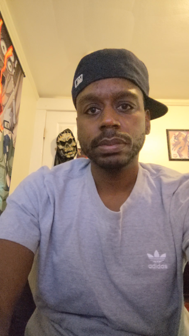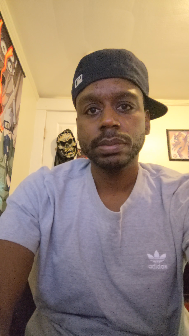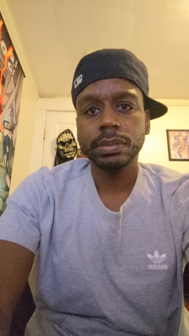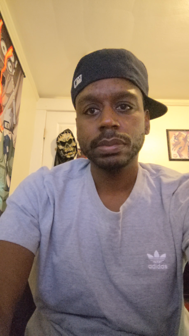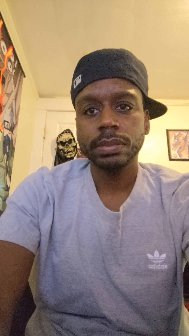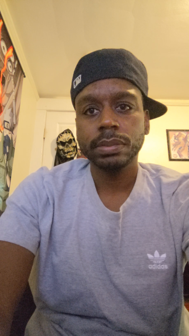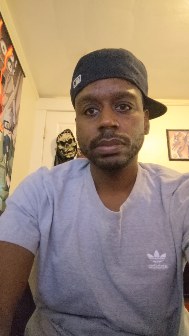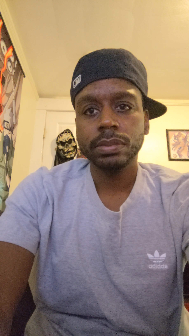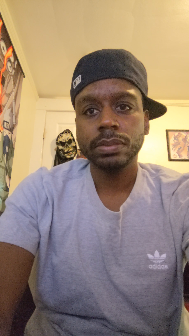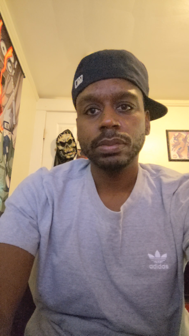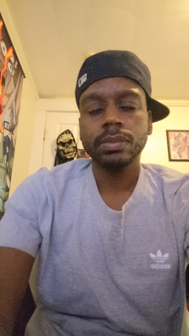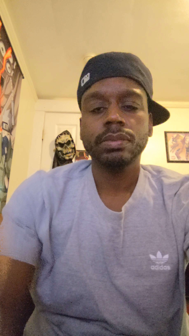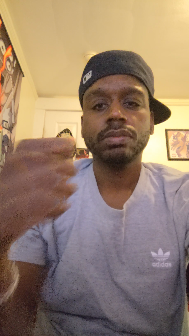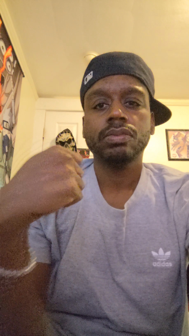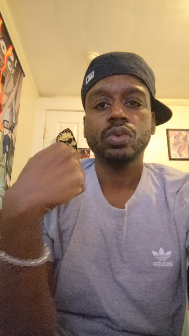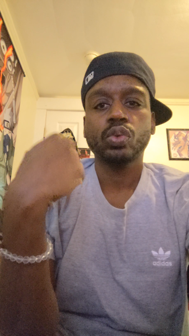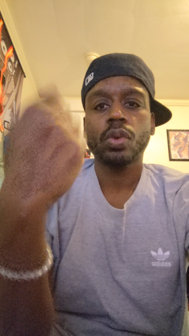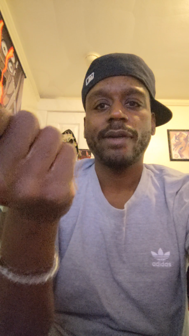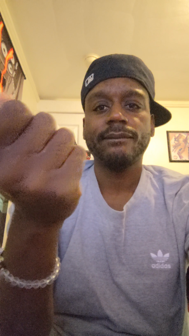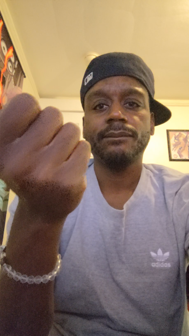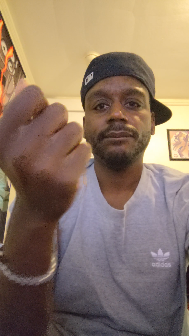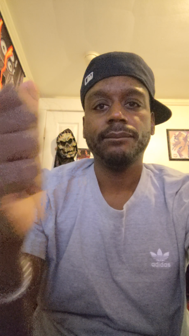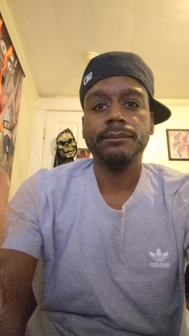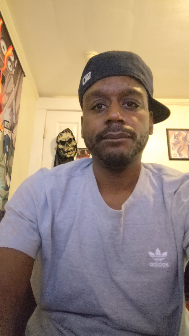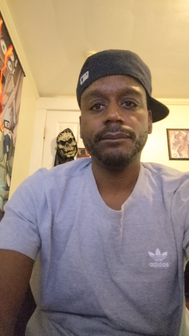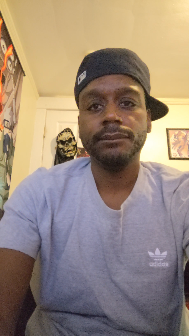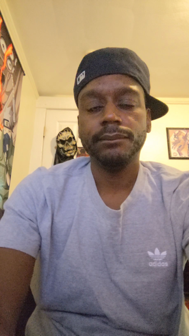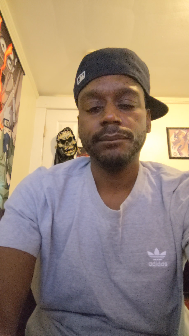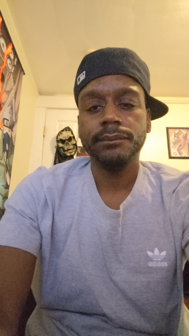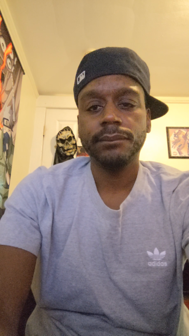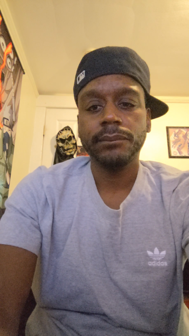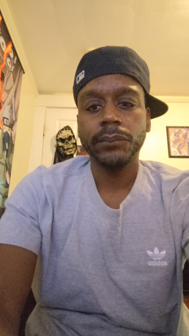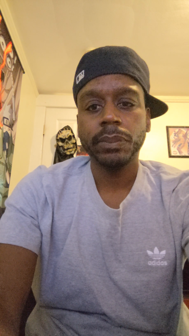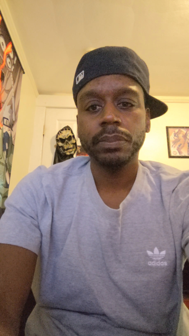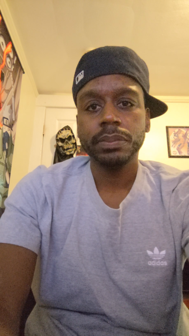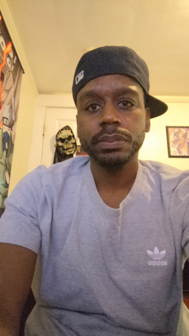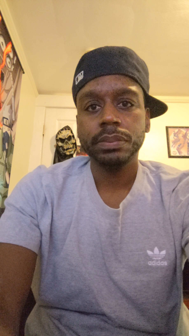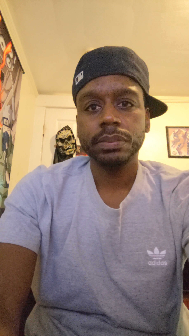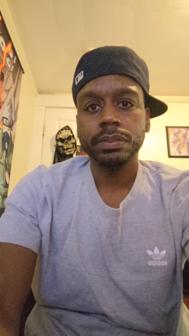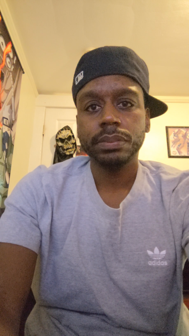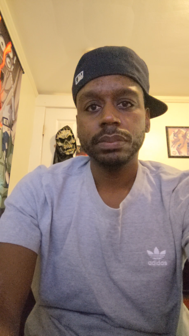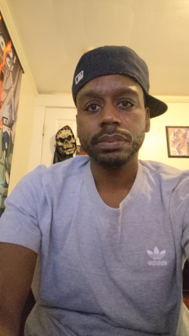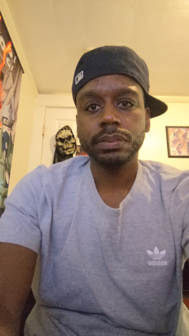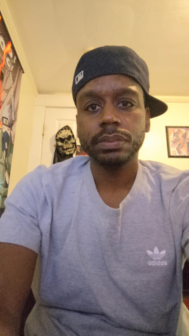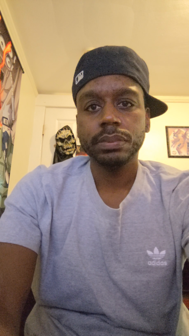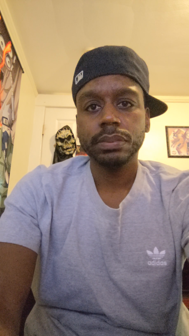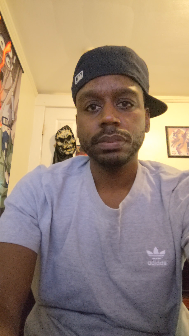drive